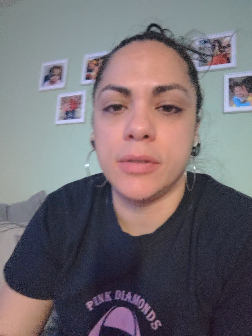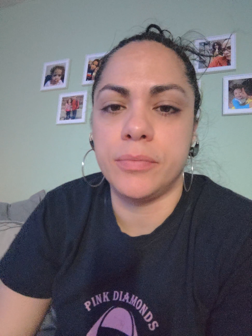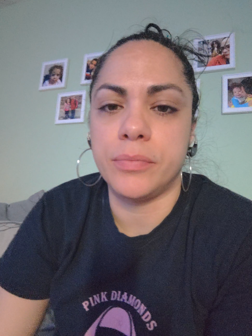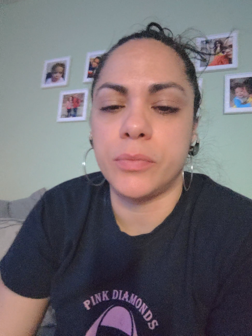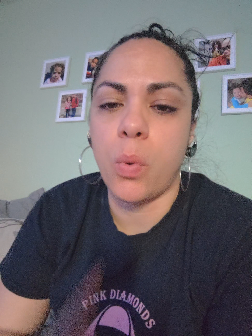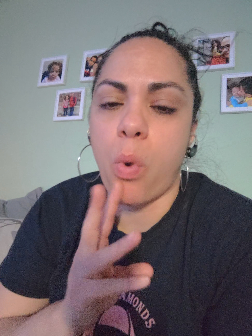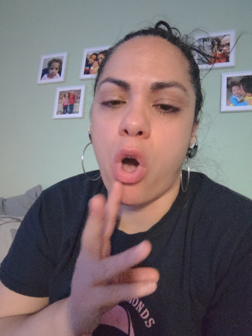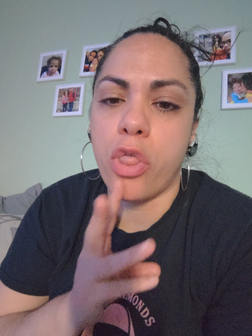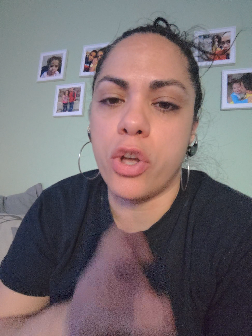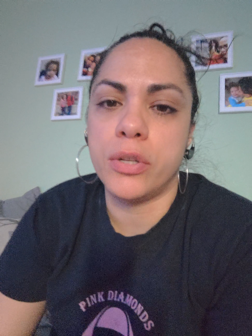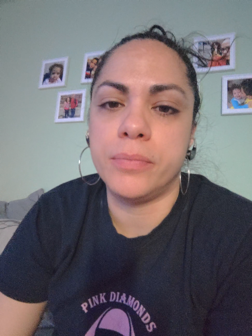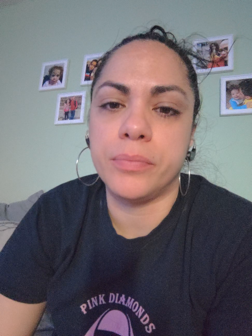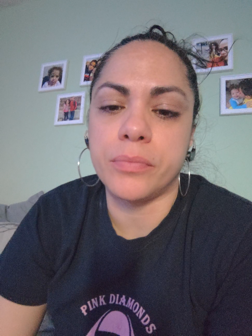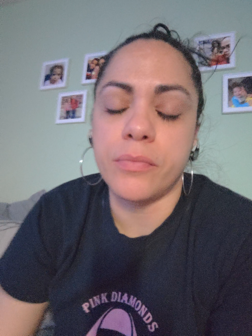water